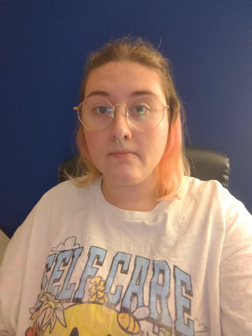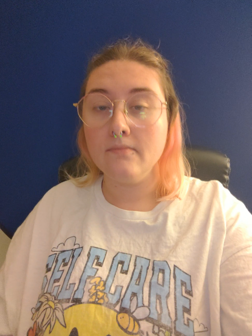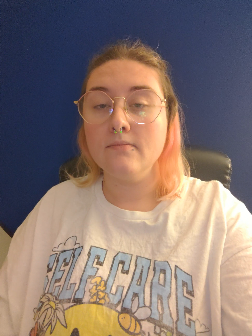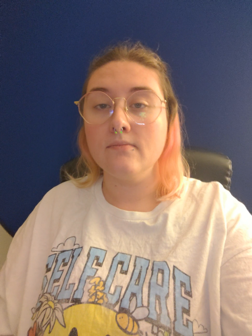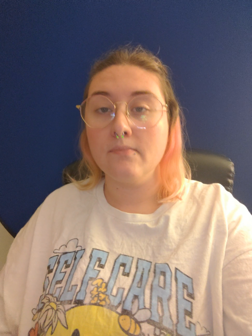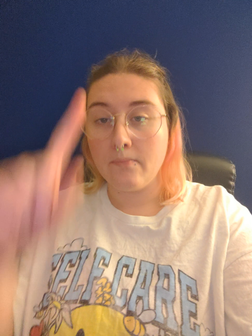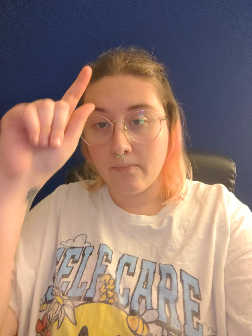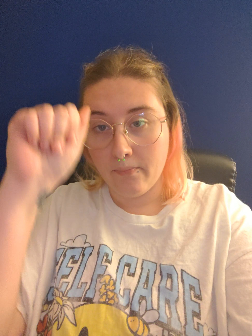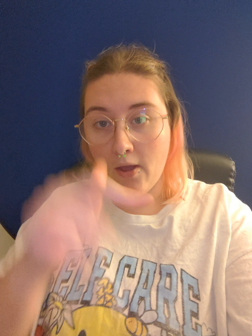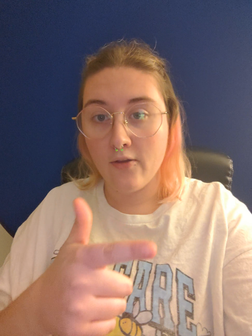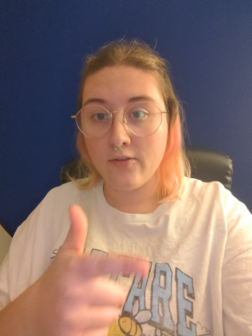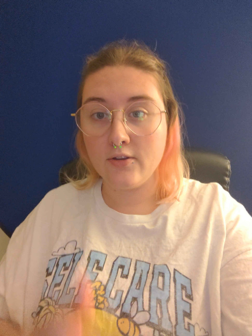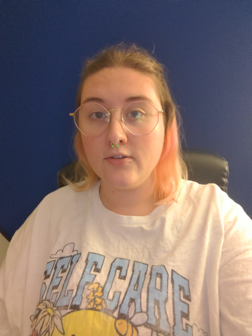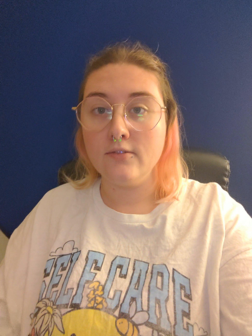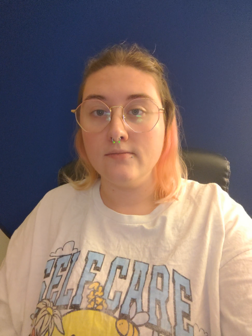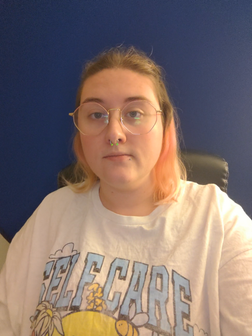brother